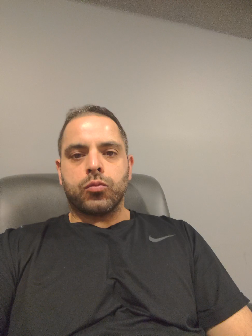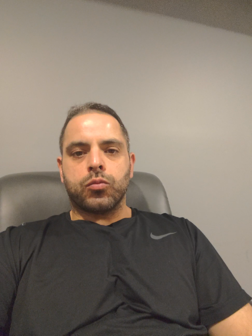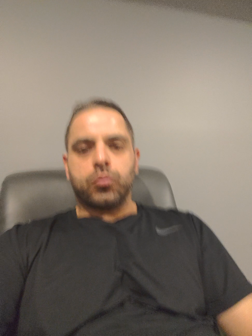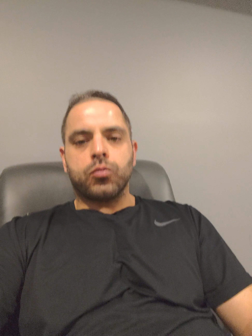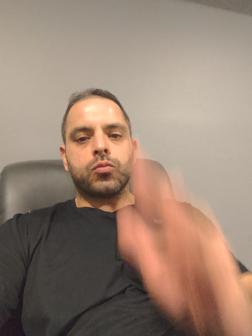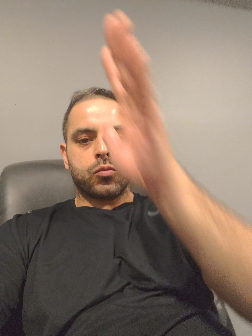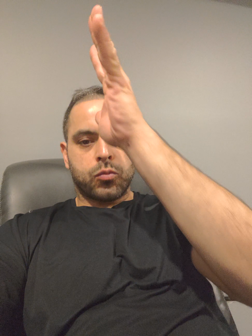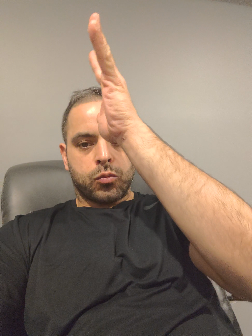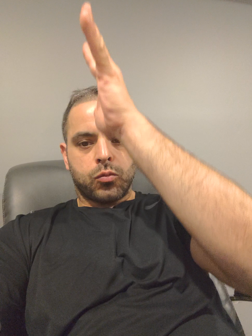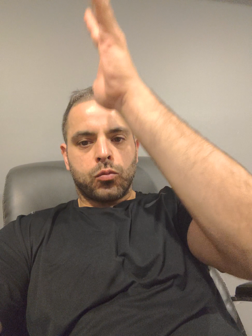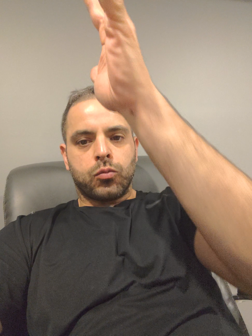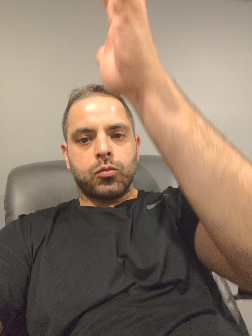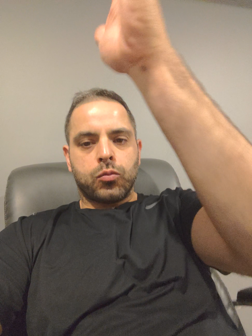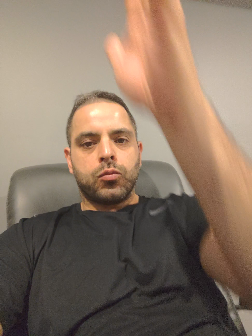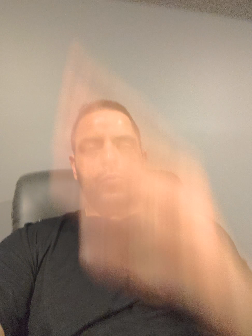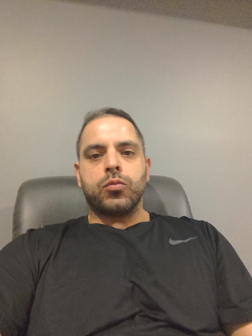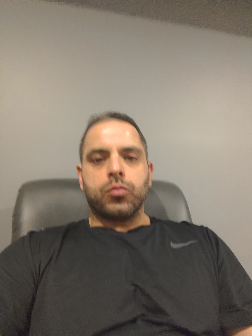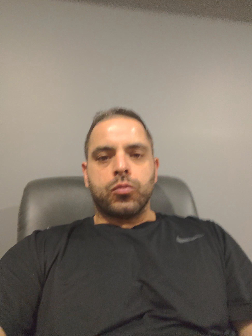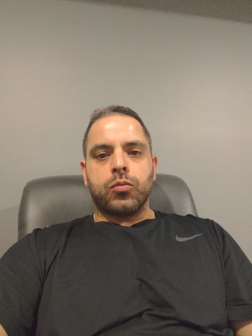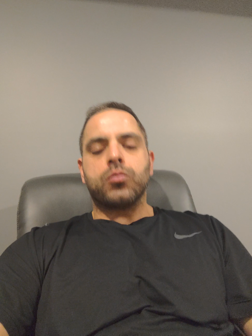grandpa